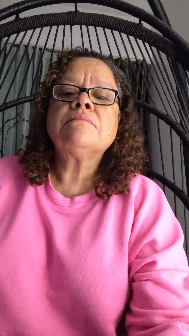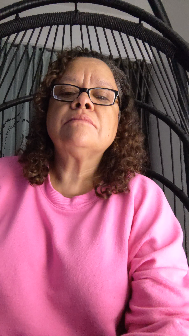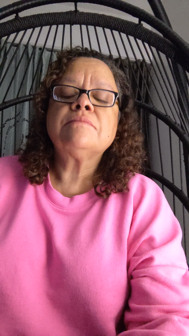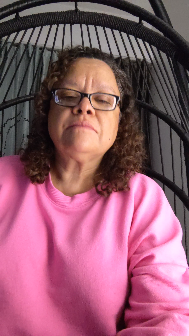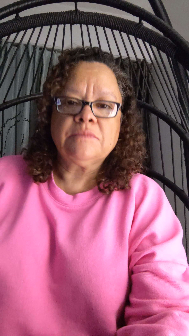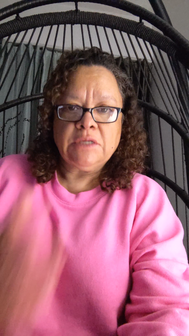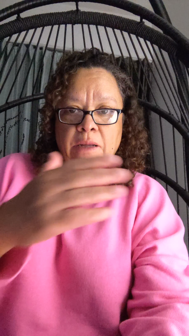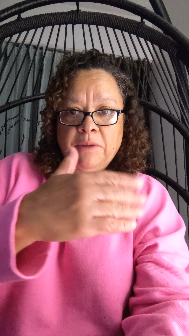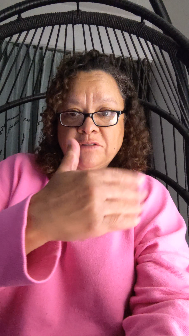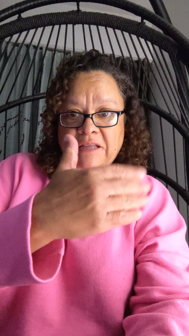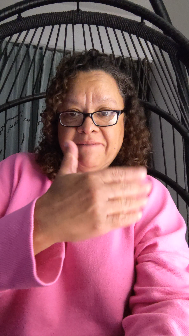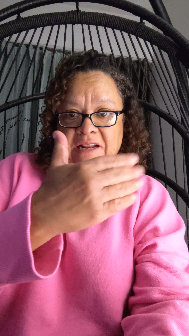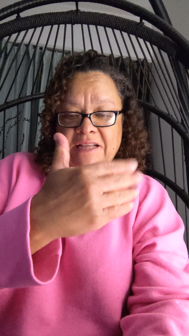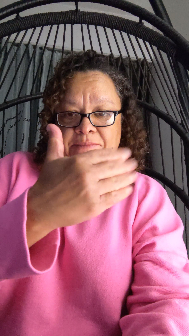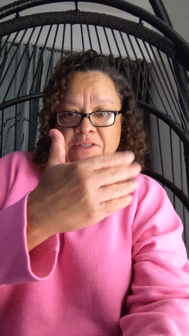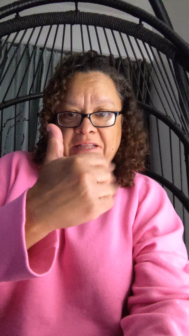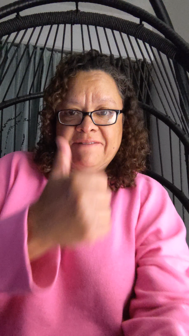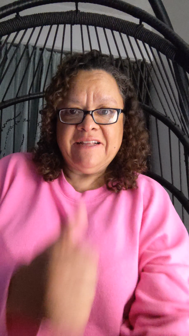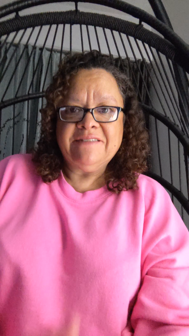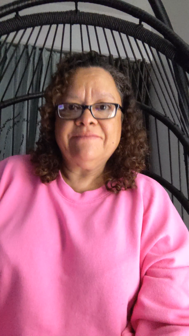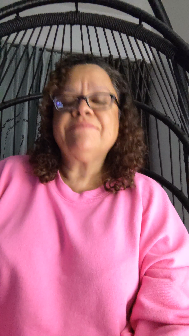butterfly